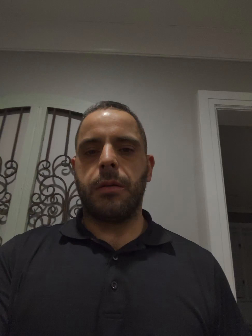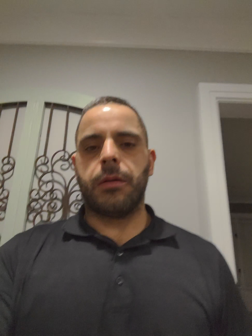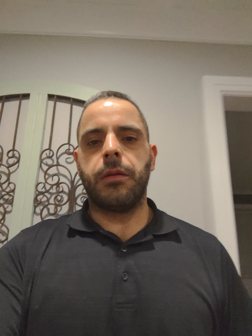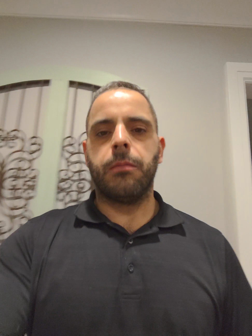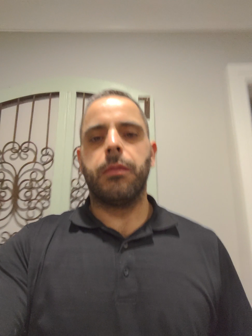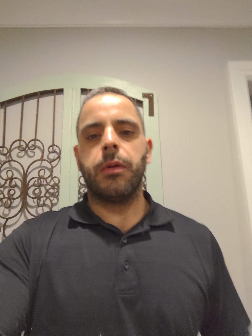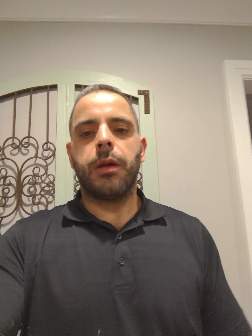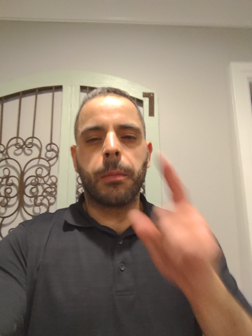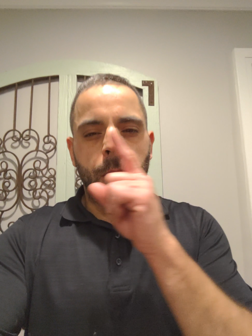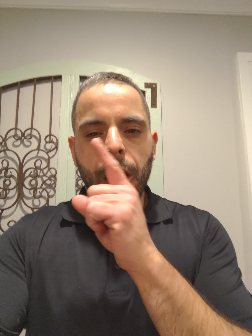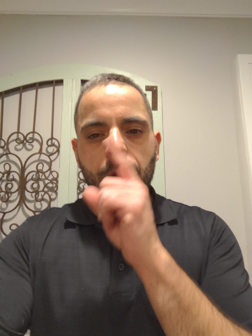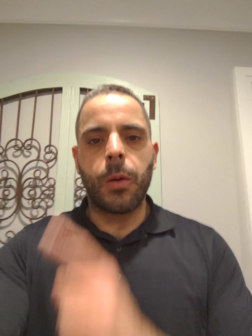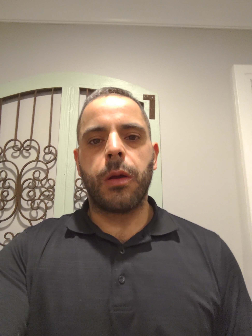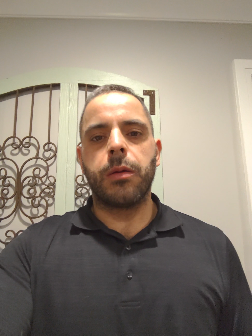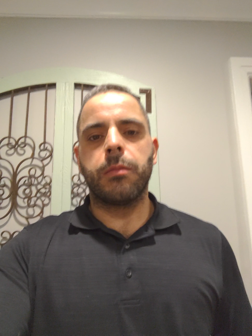mouse